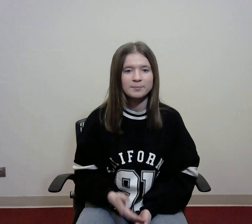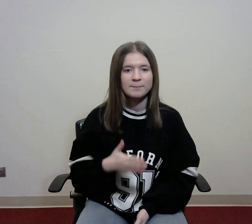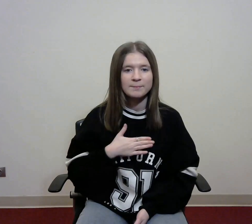mən